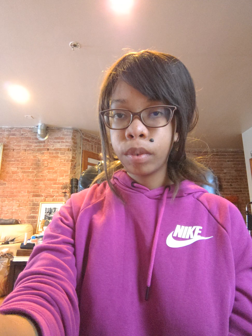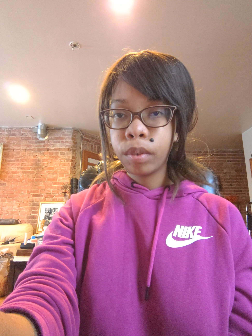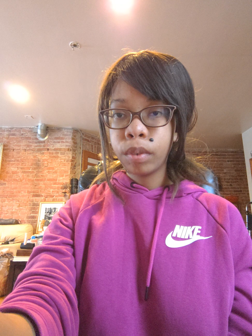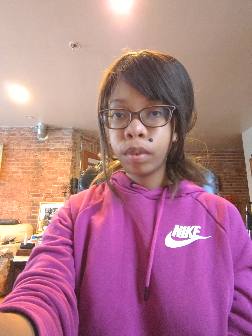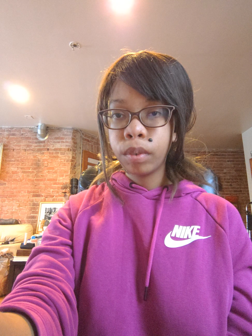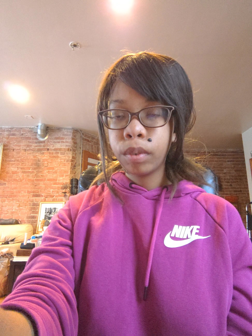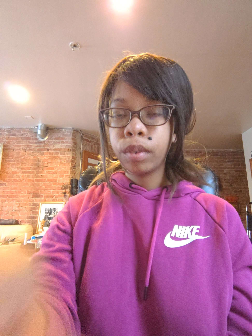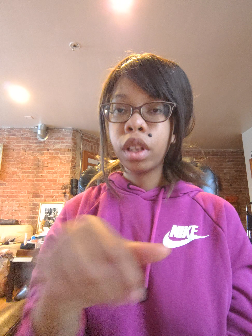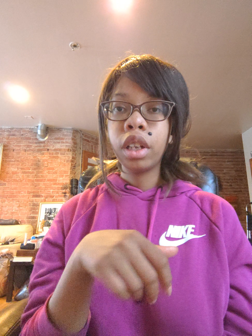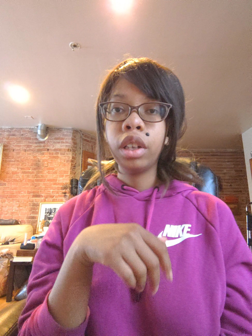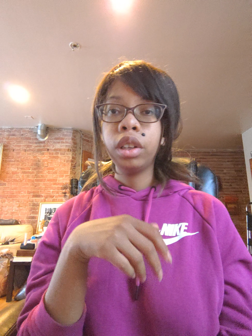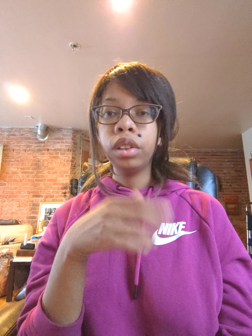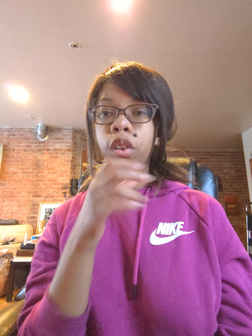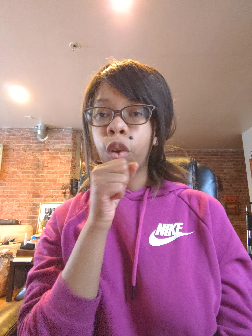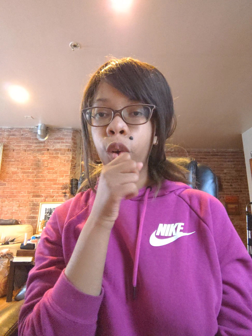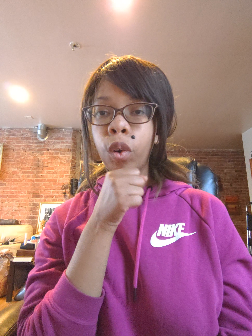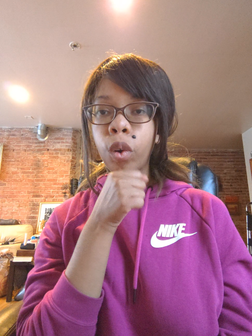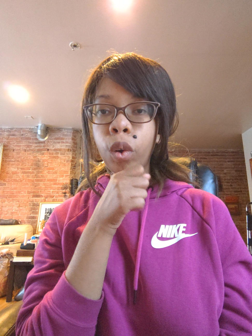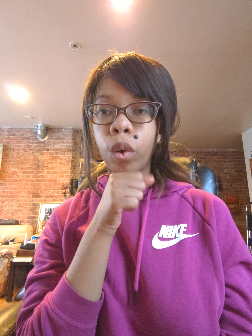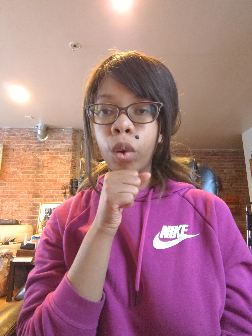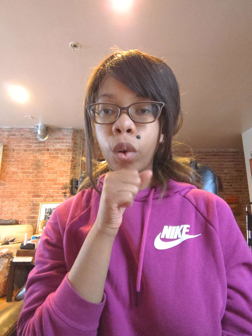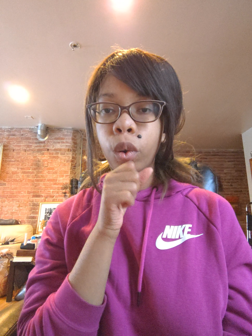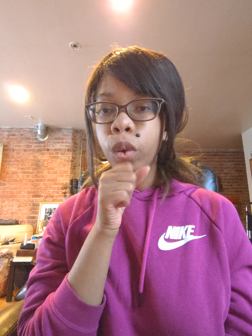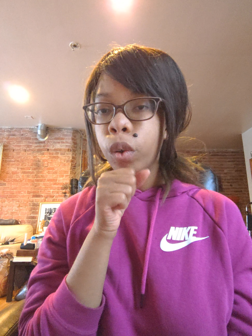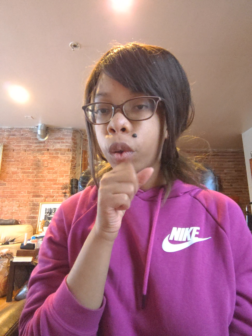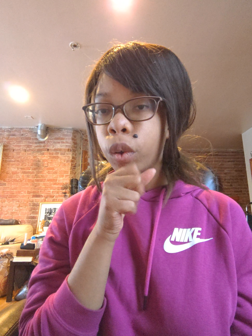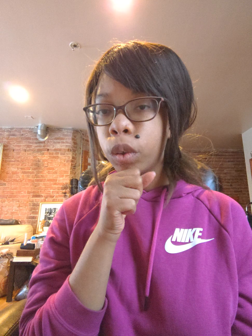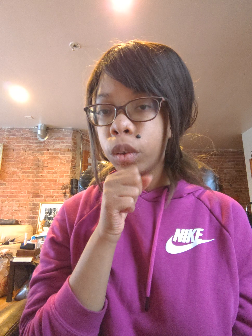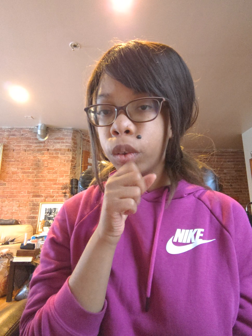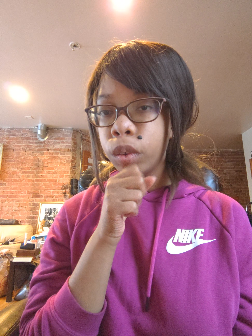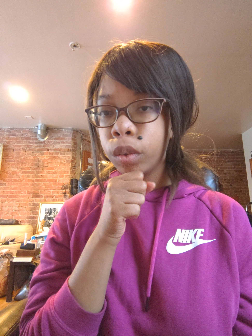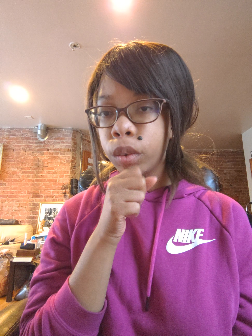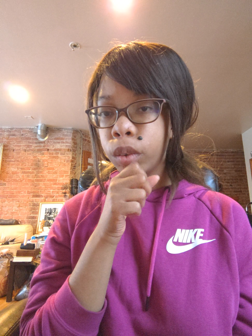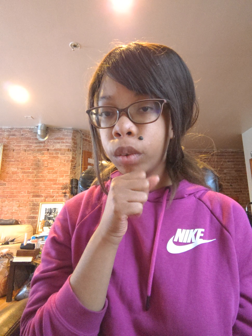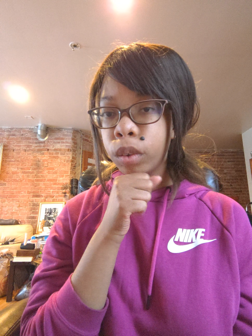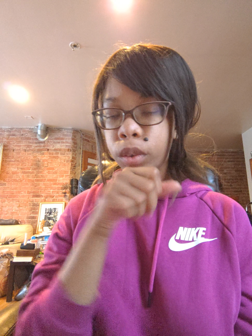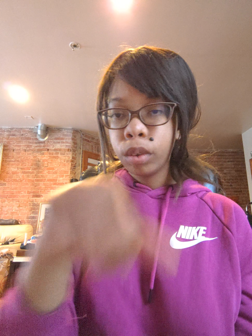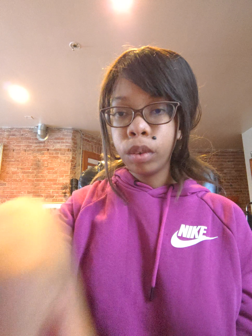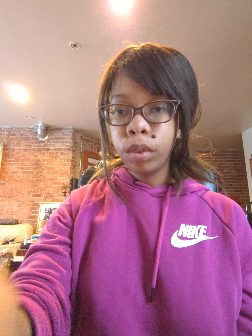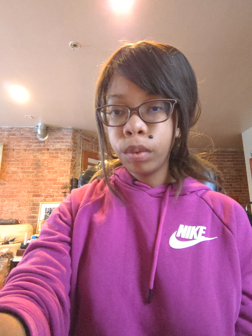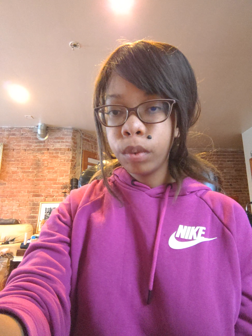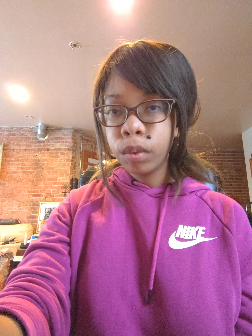orange